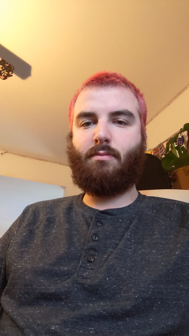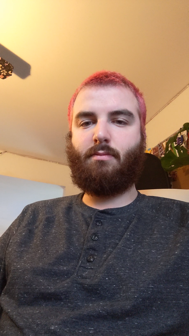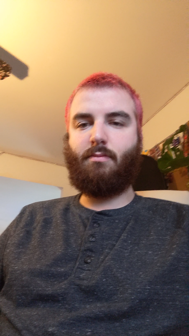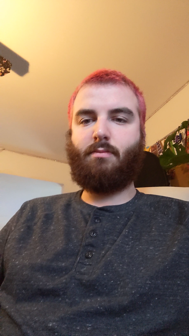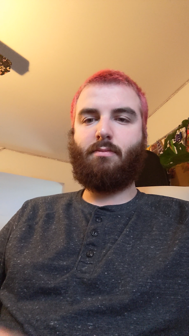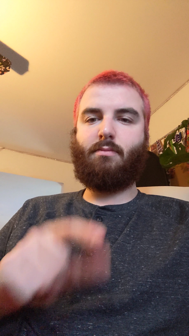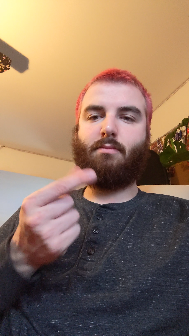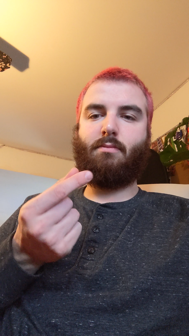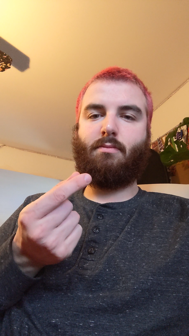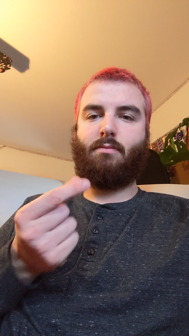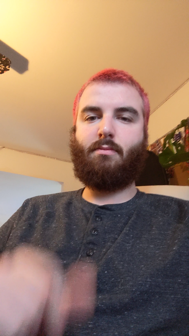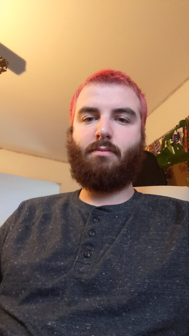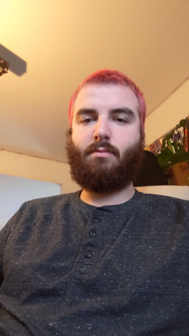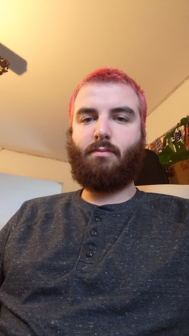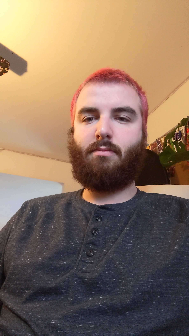do